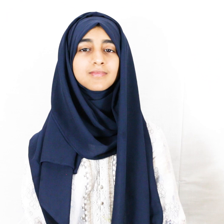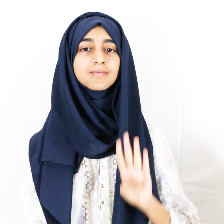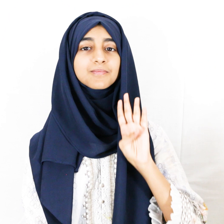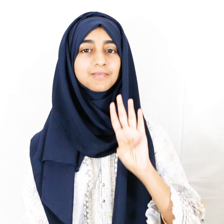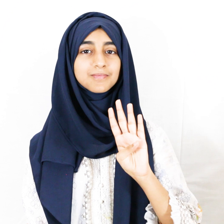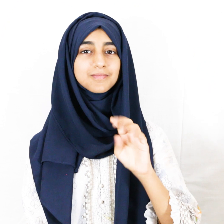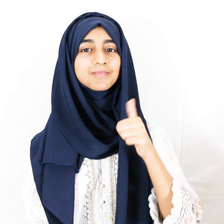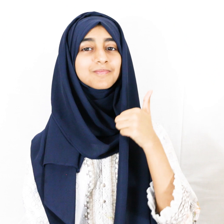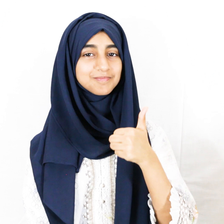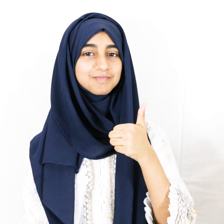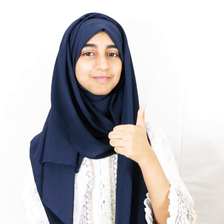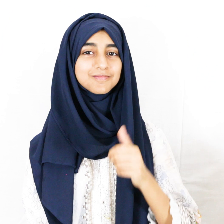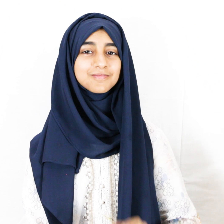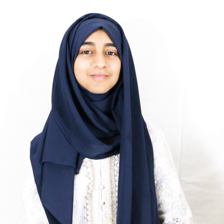best